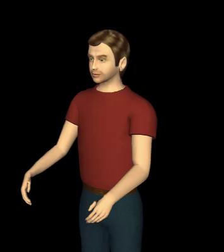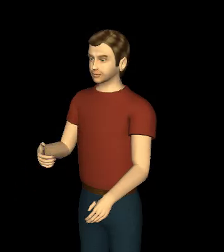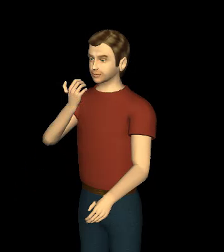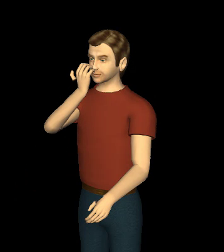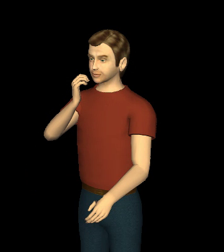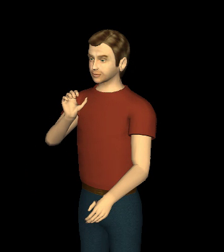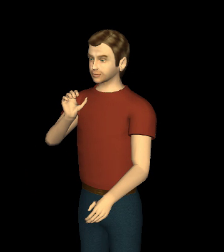حرارة